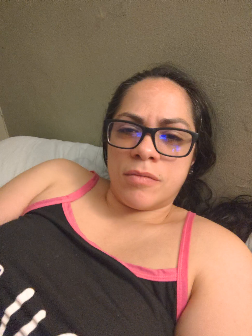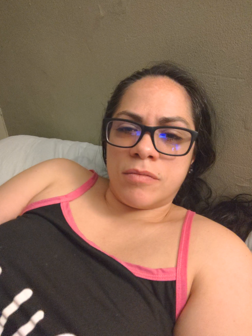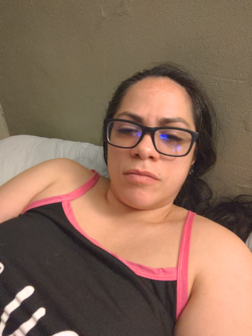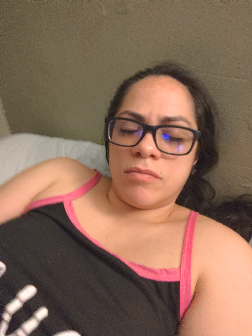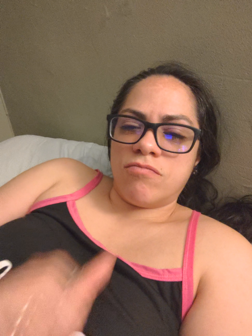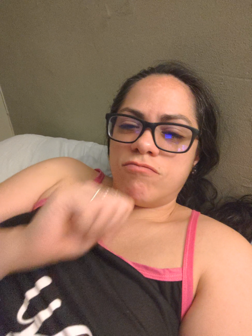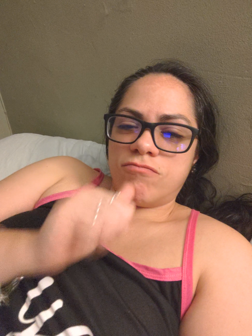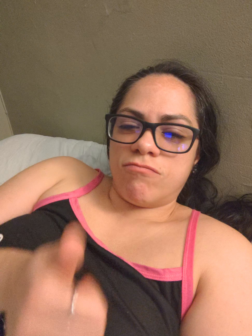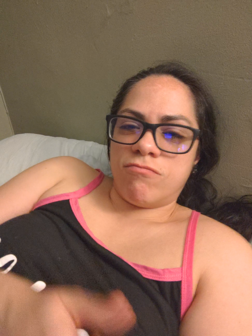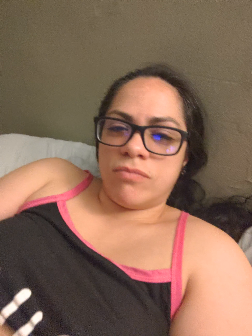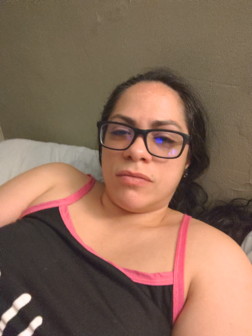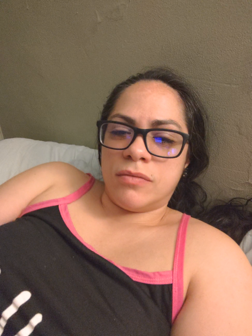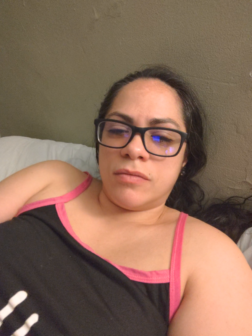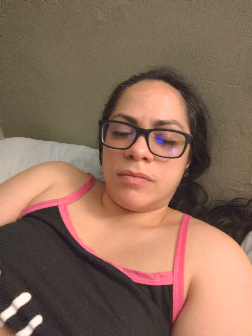not